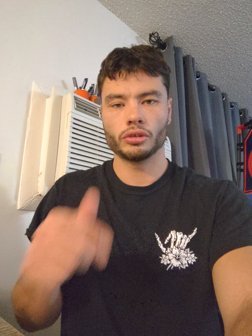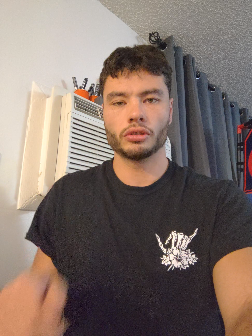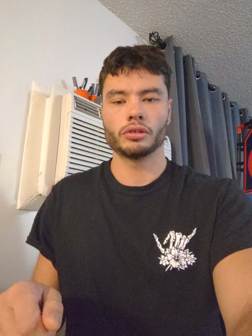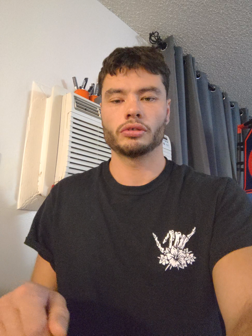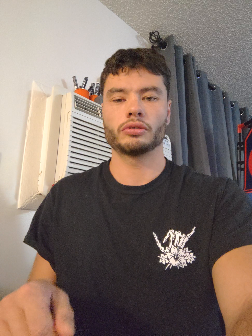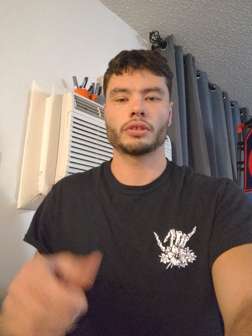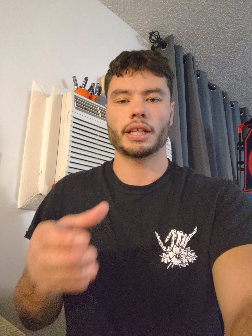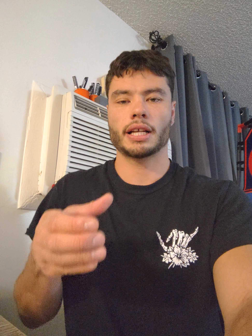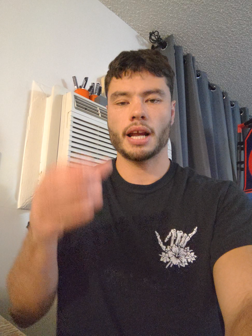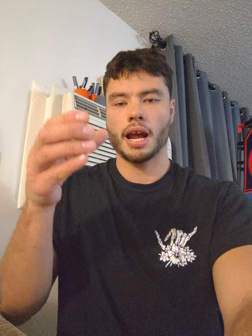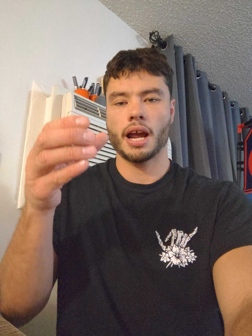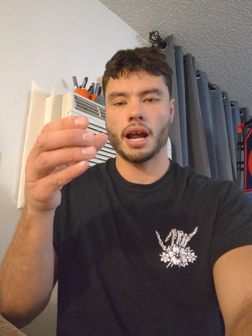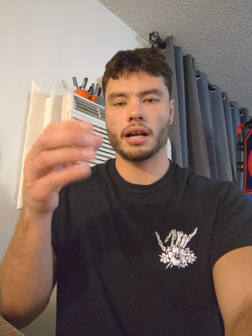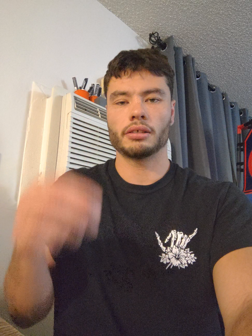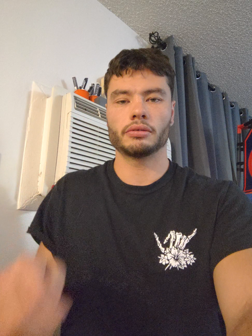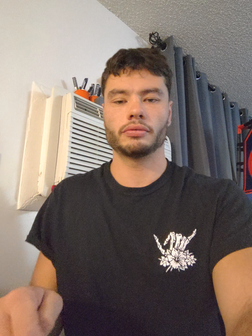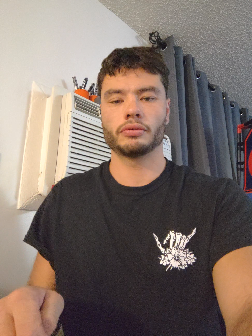can